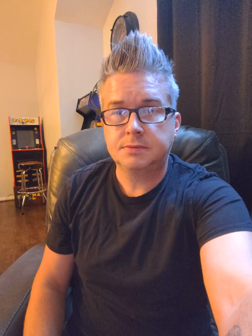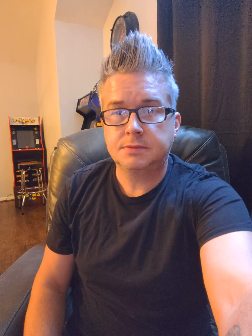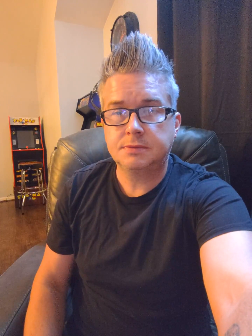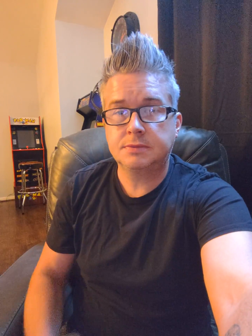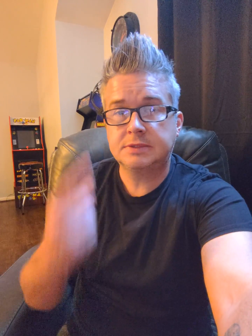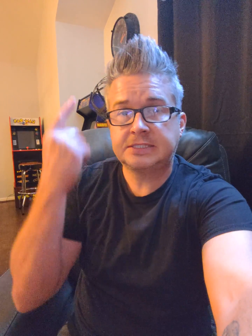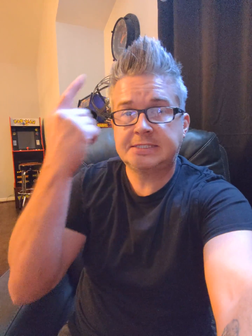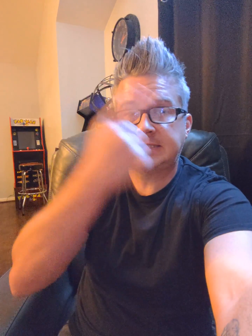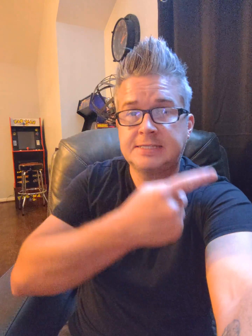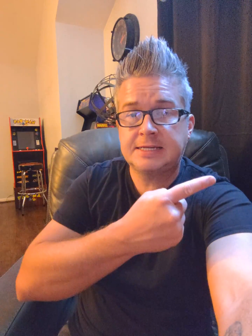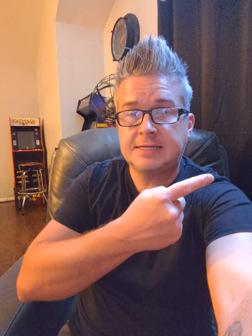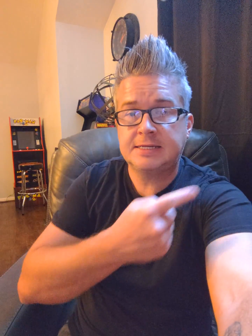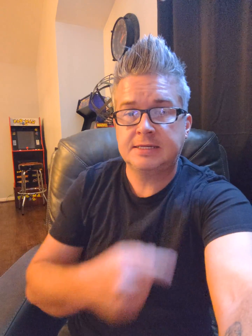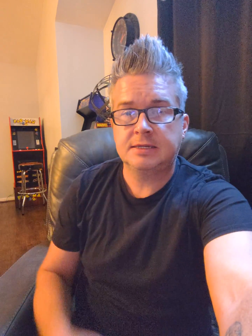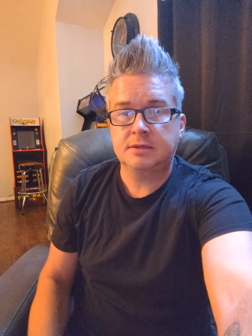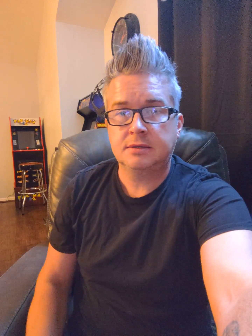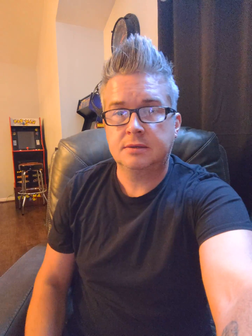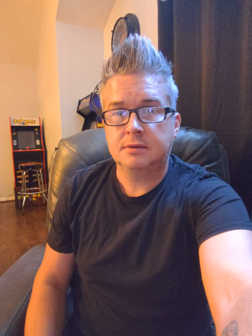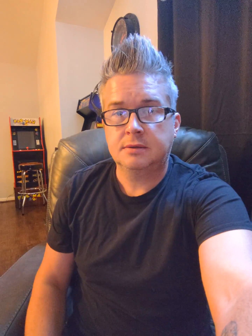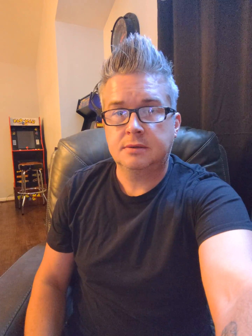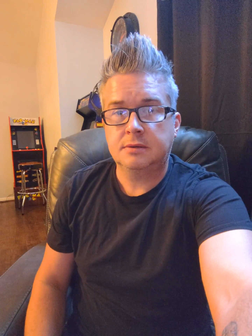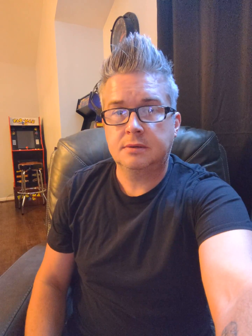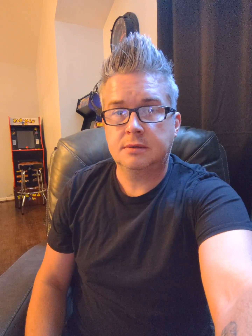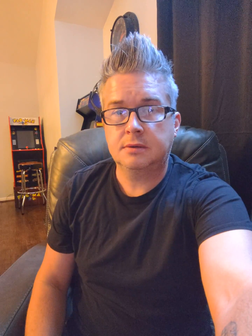day